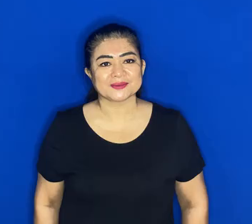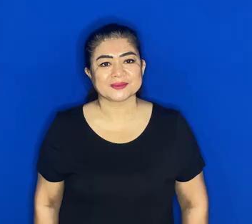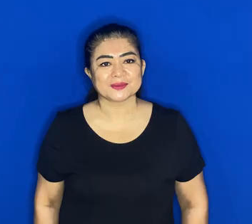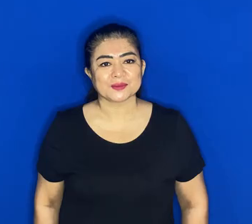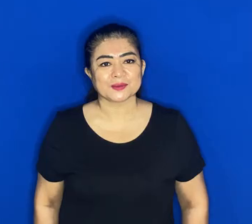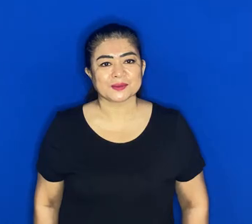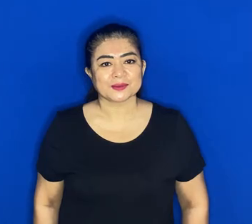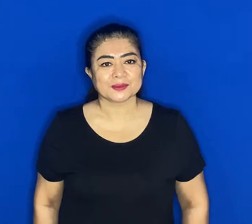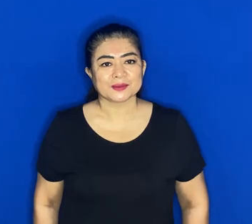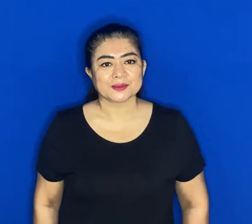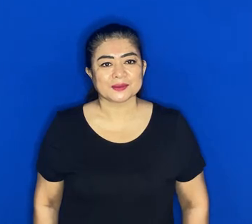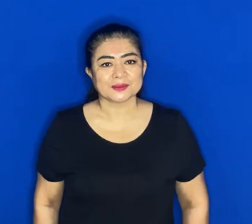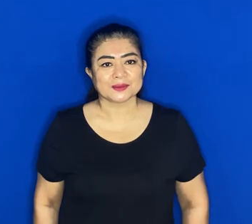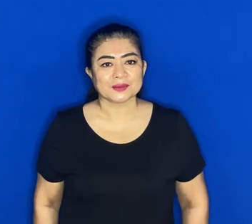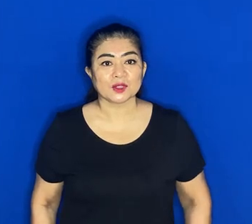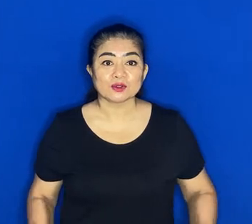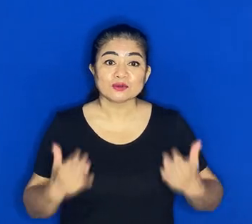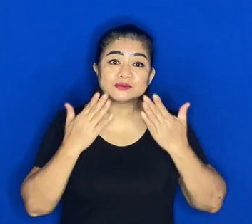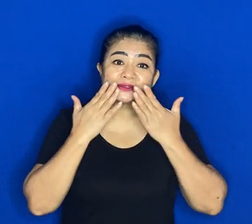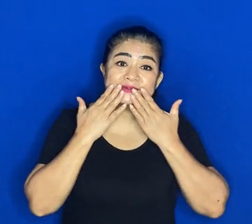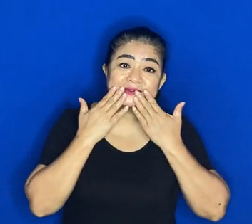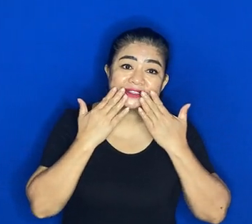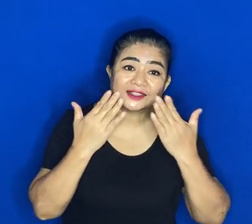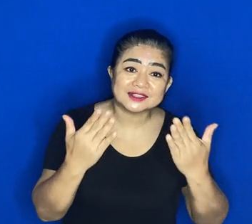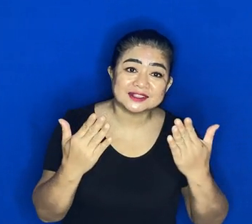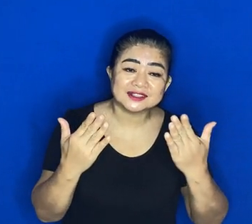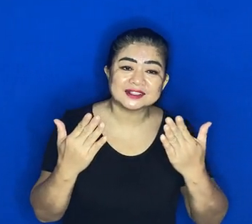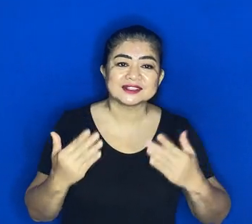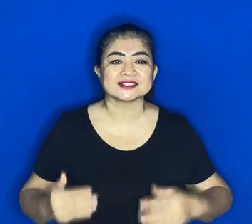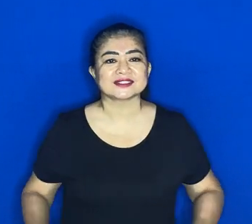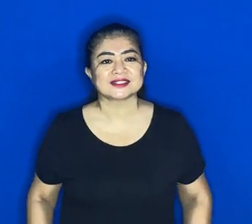thank you